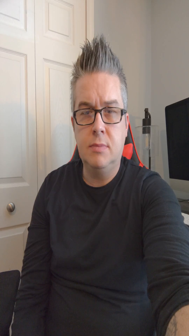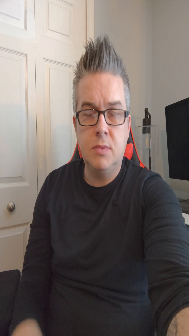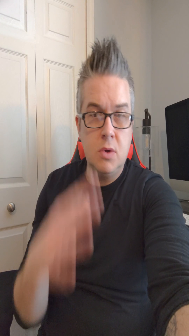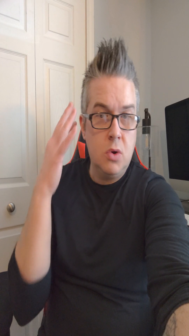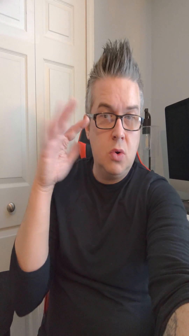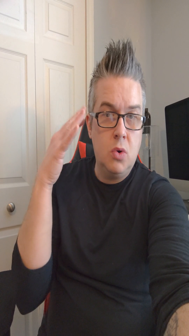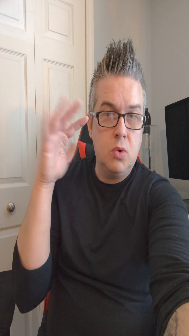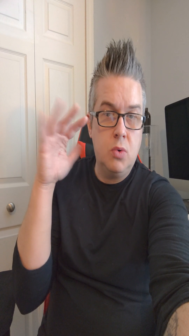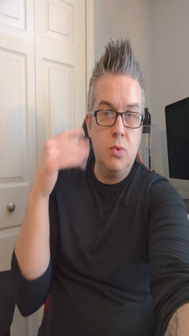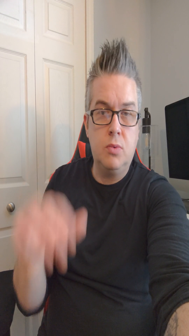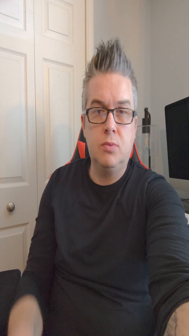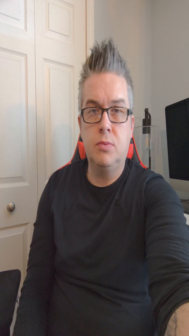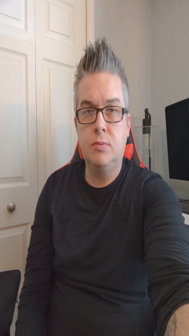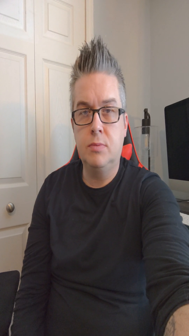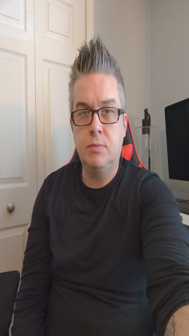noisy